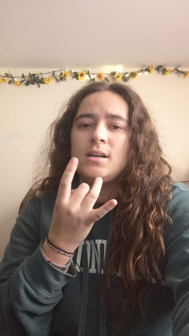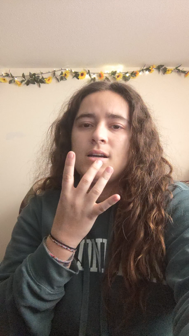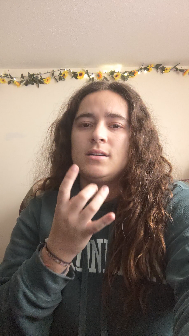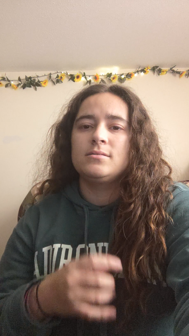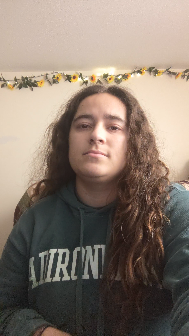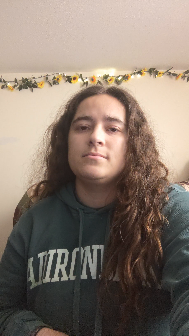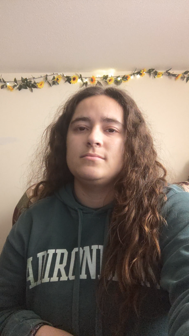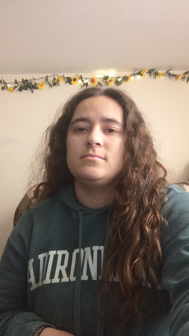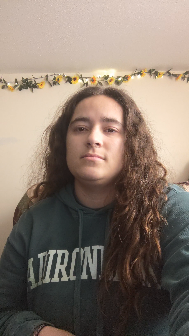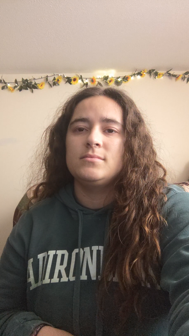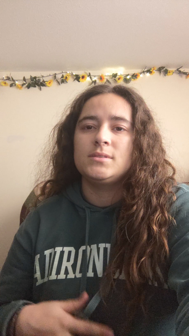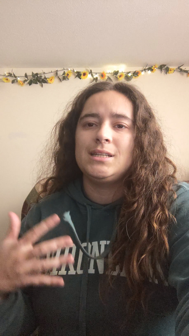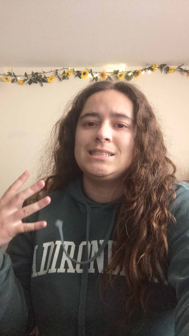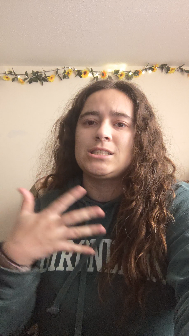scared